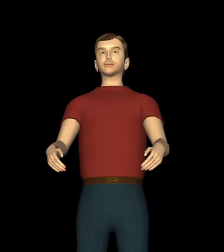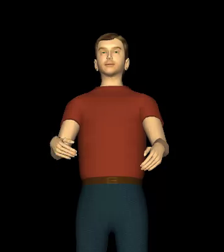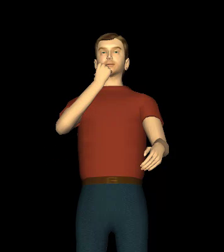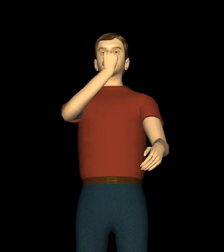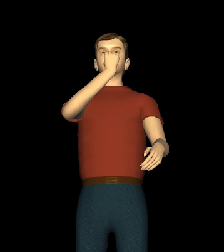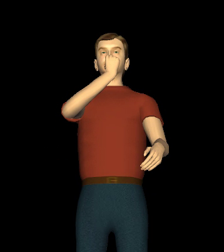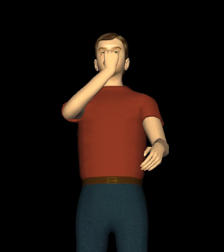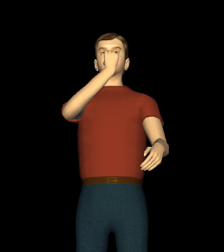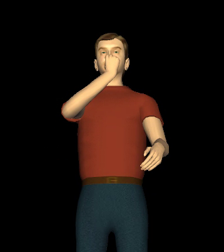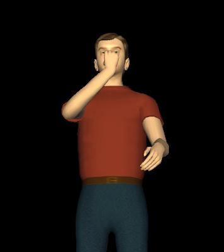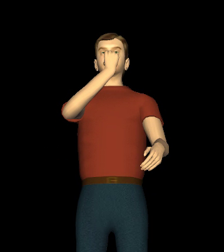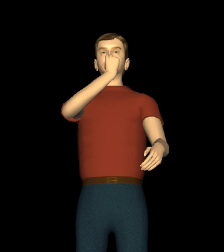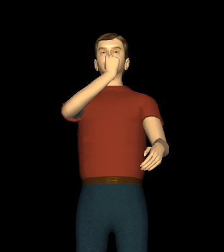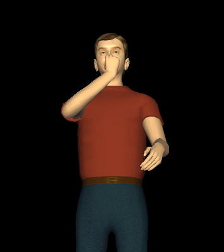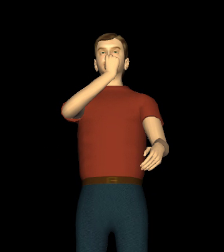طعام